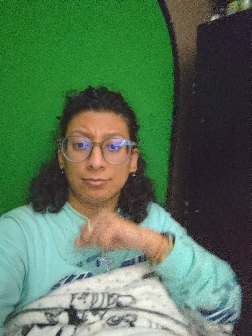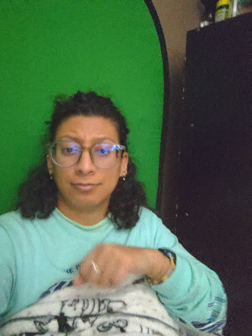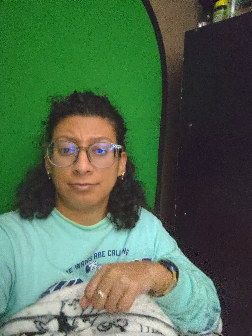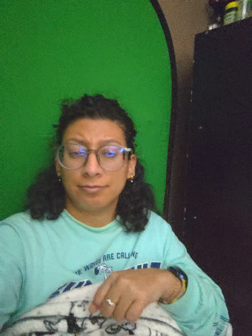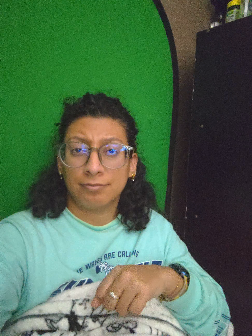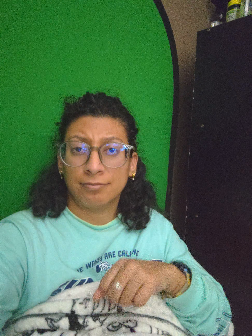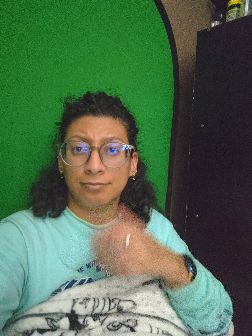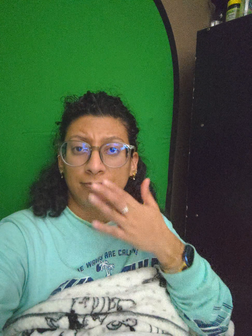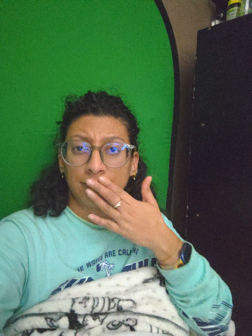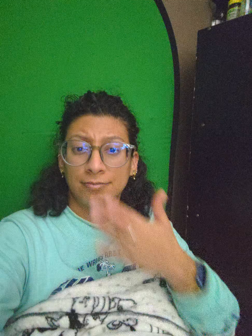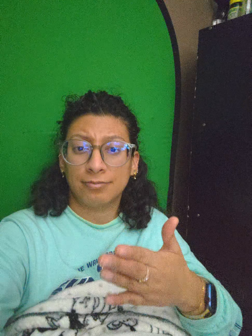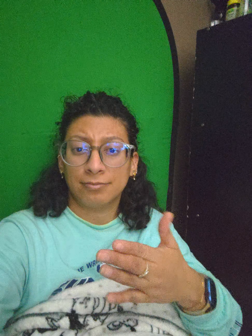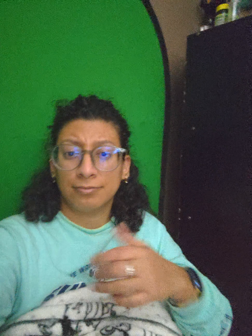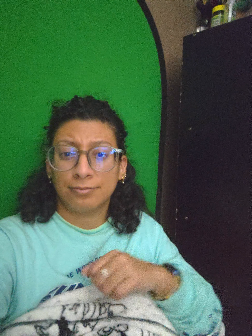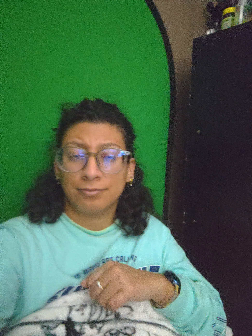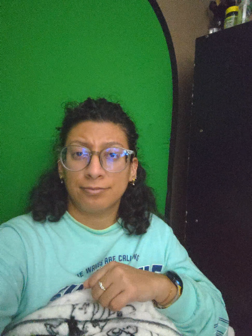thank you